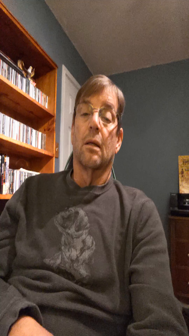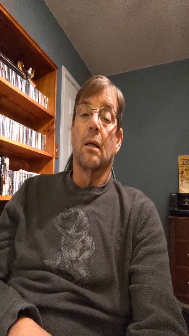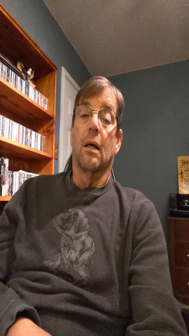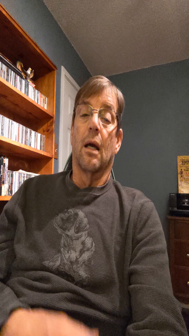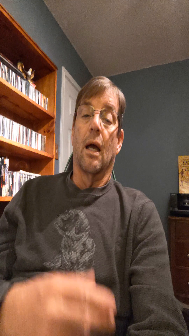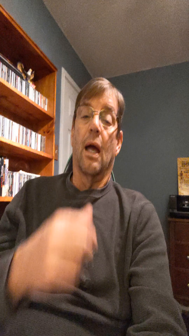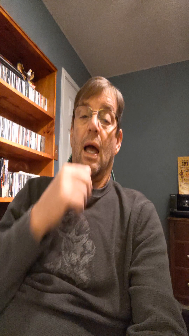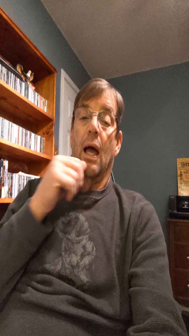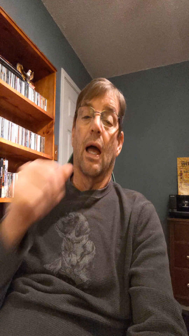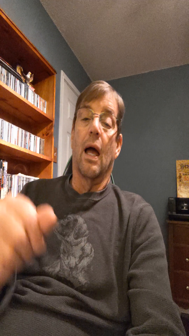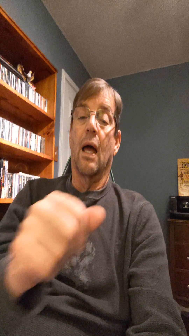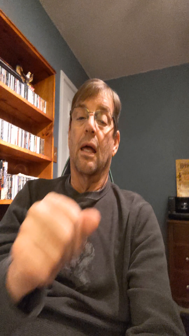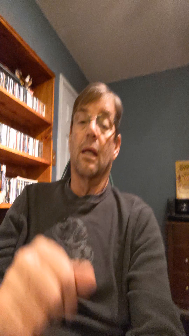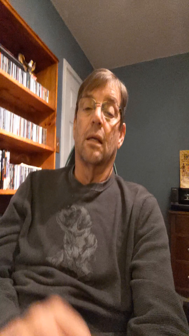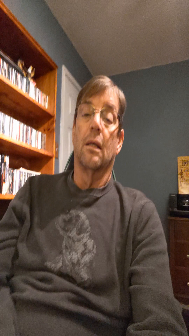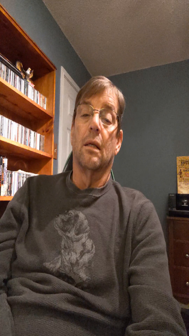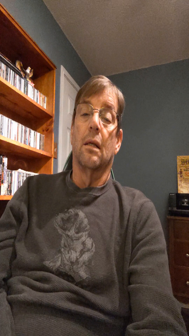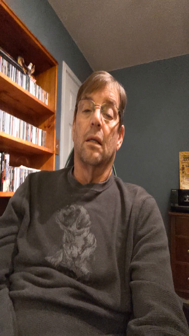hide